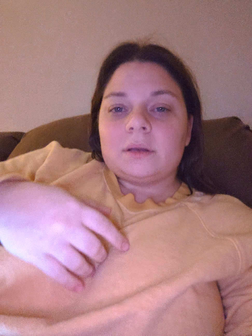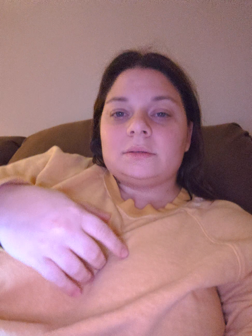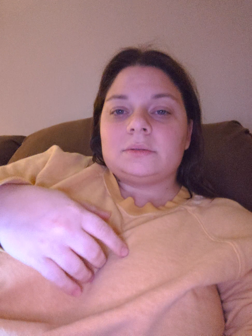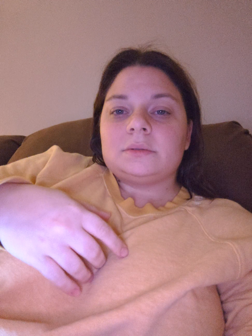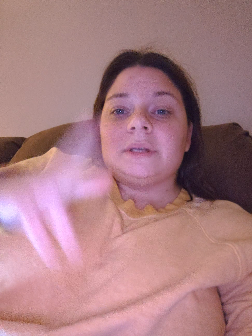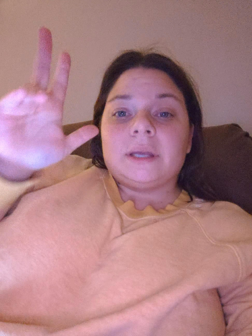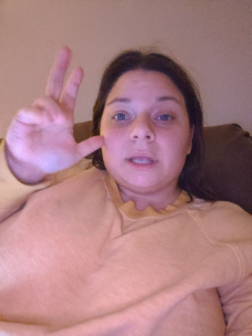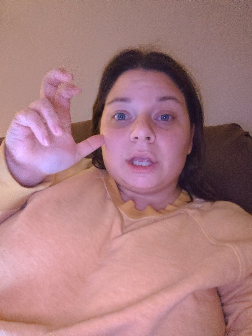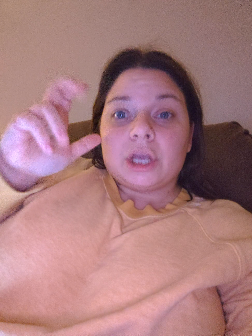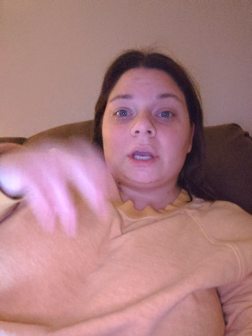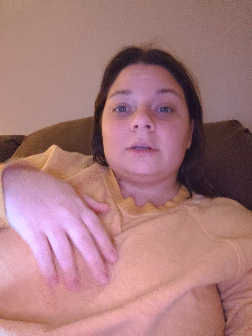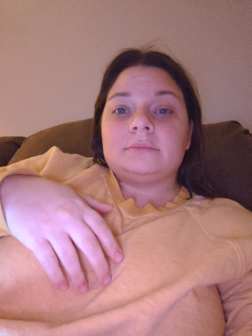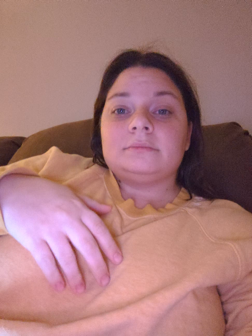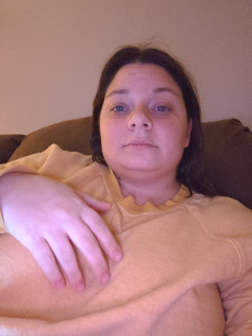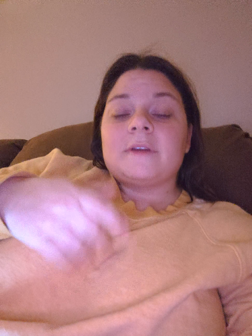hear